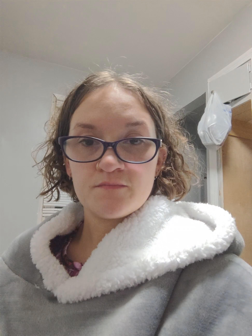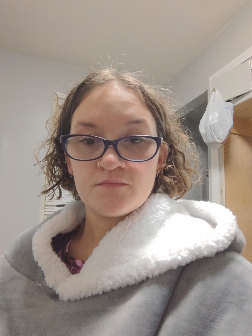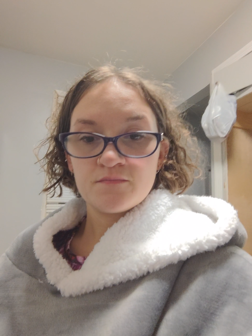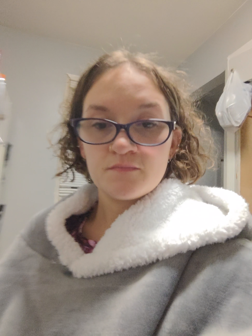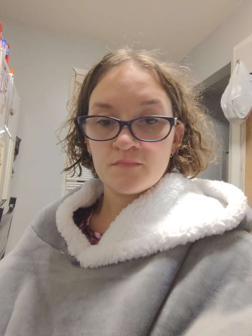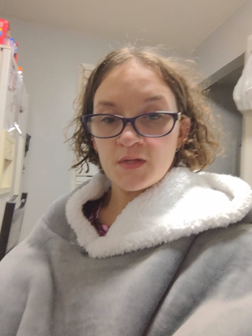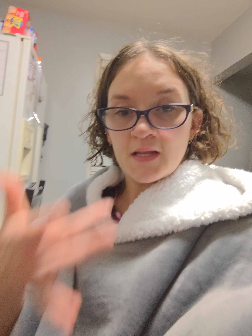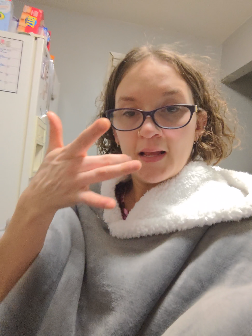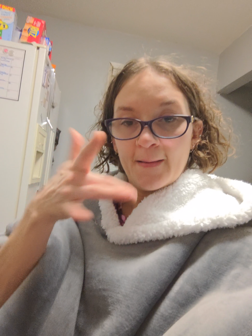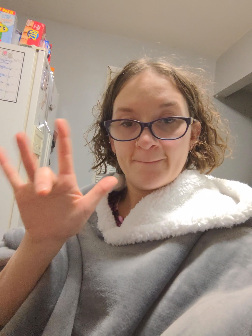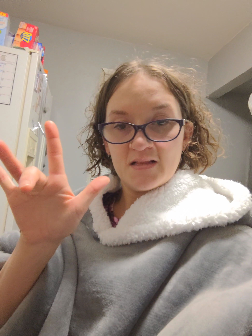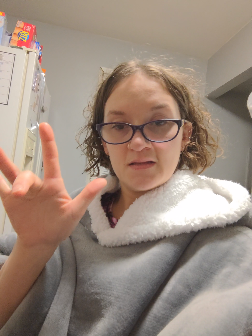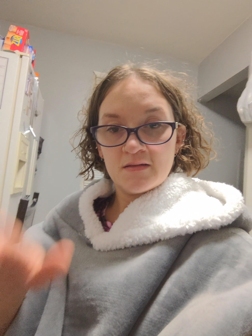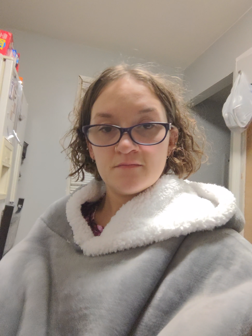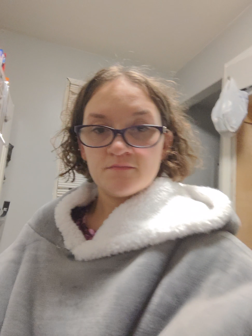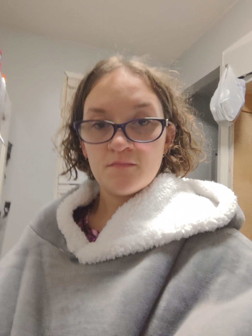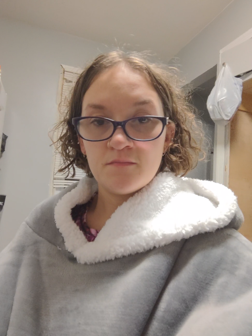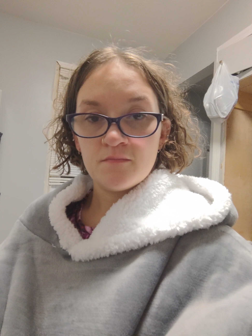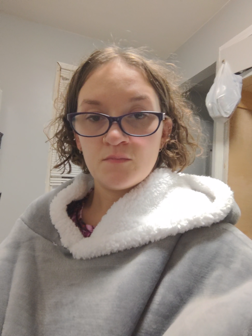empty